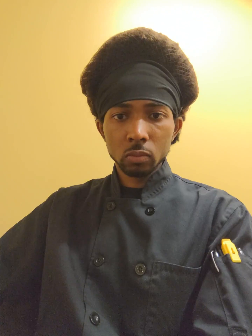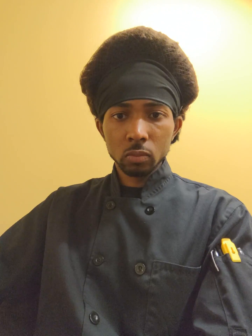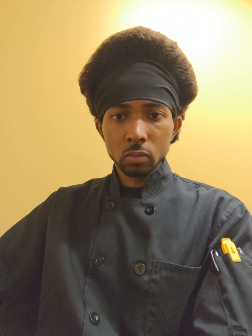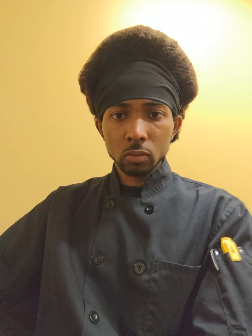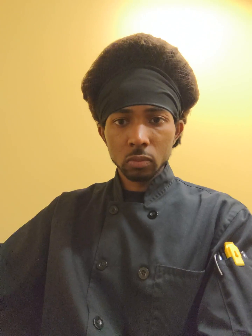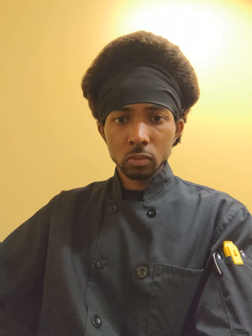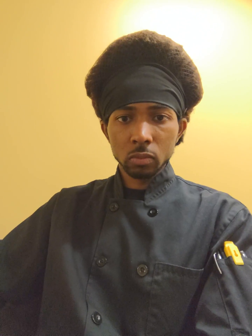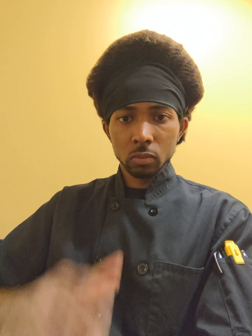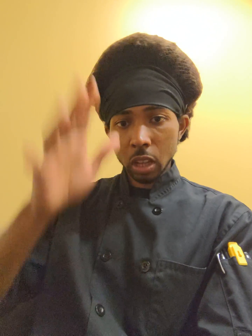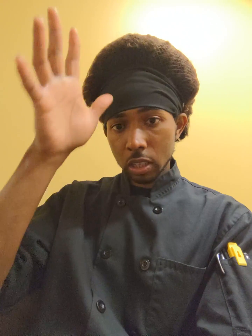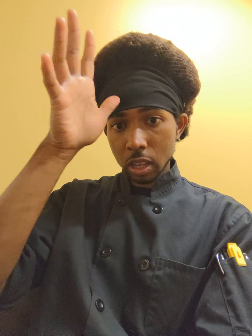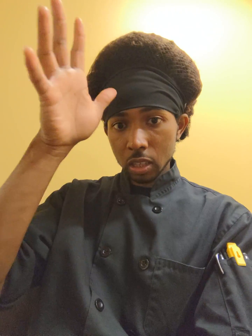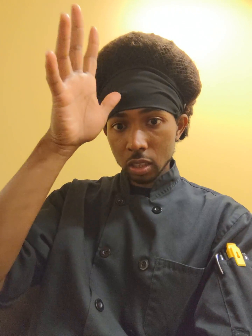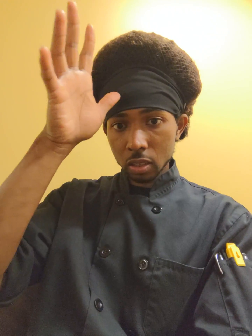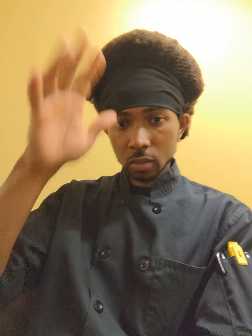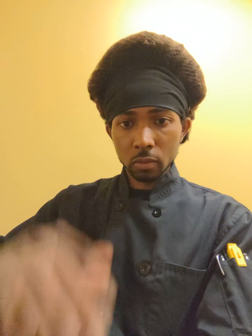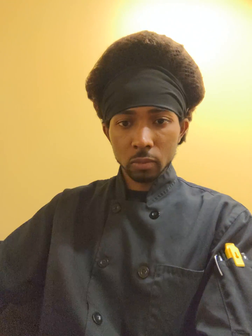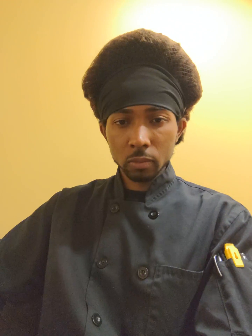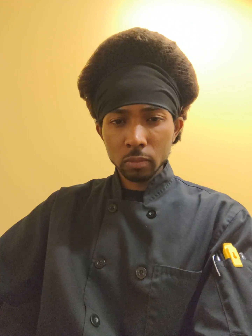daddy